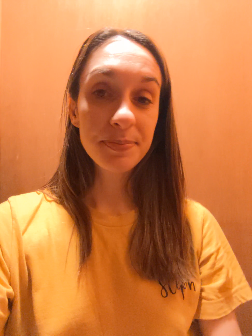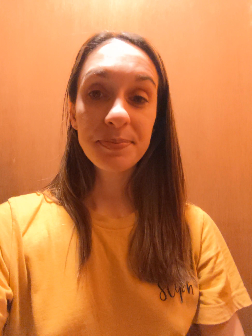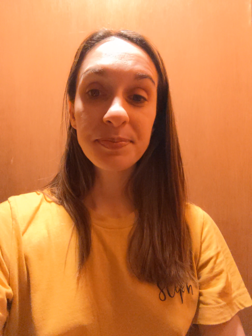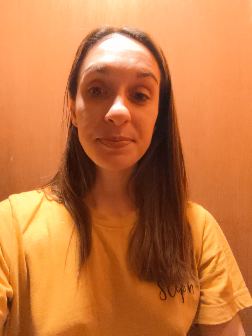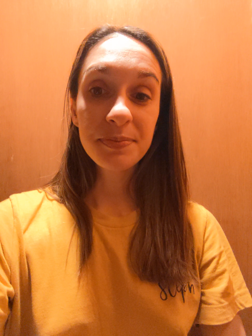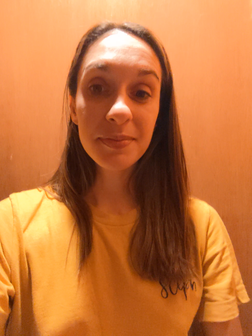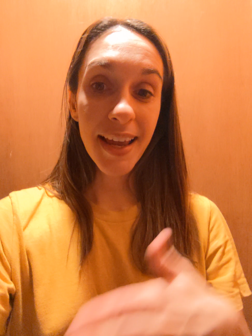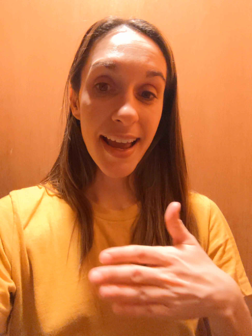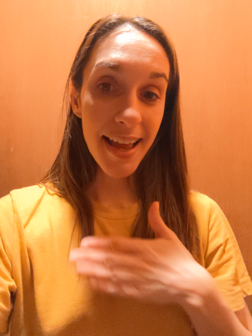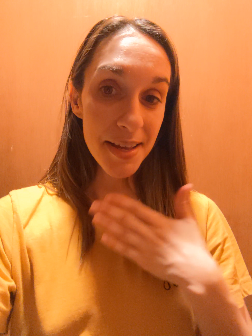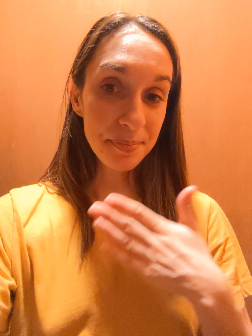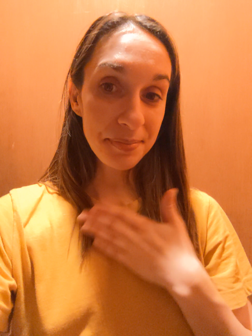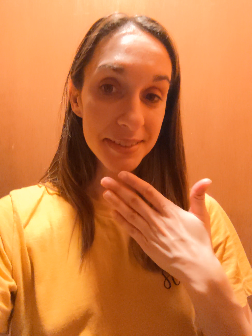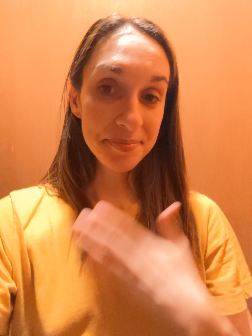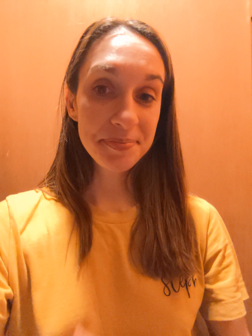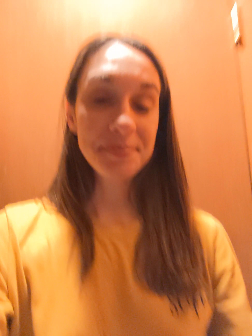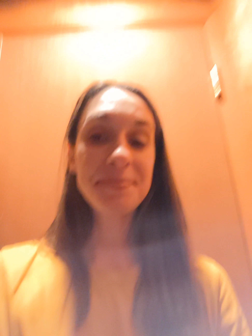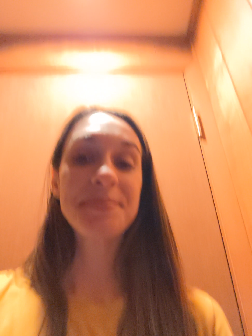happy